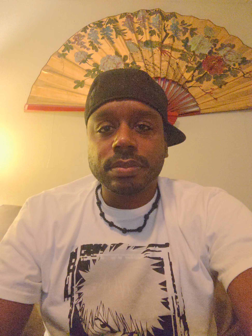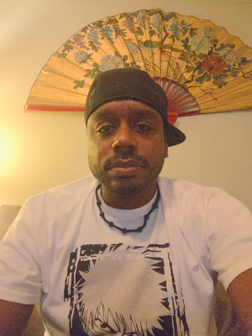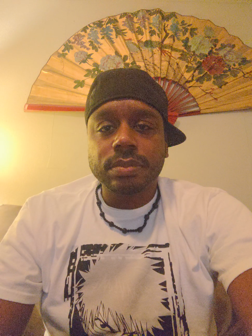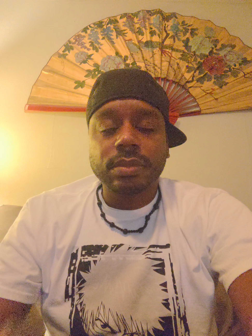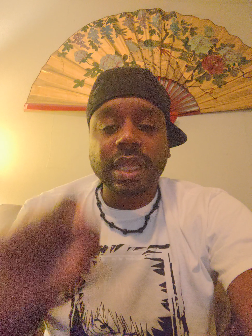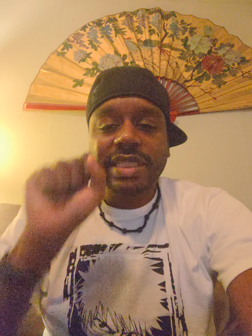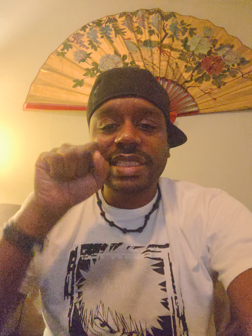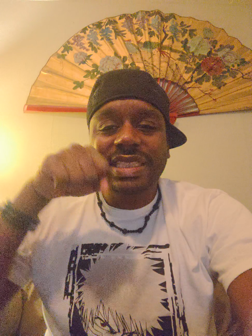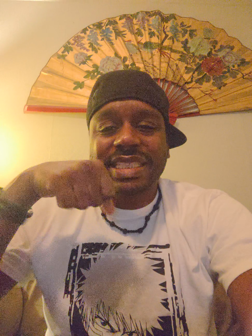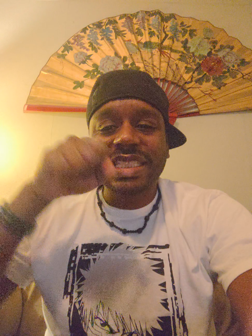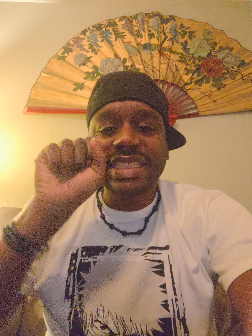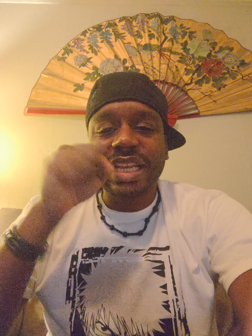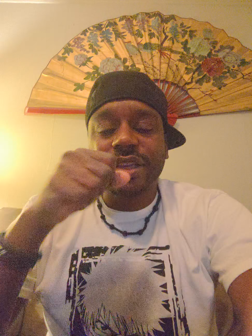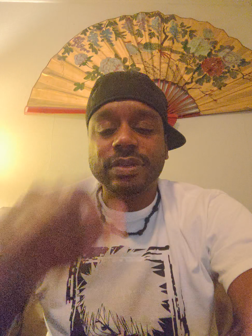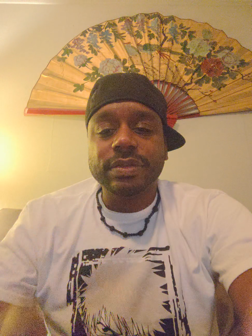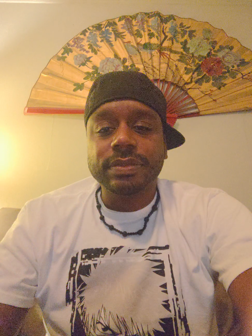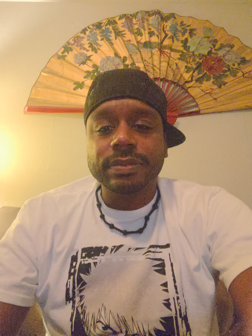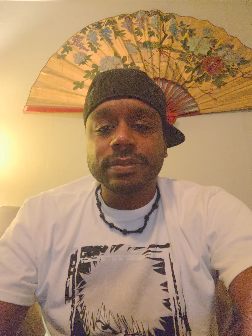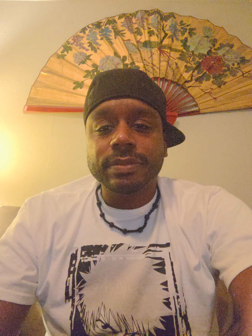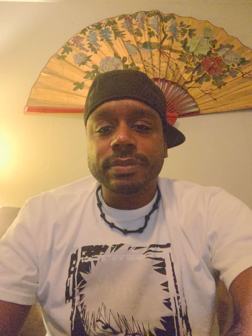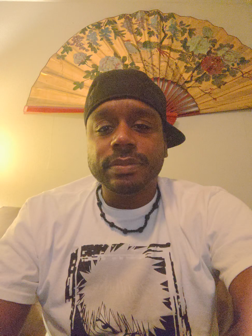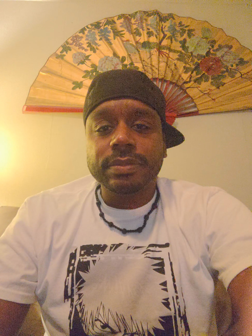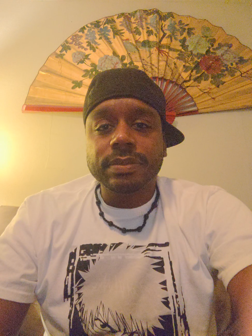carrot